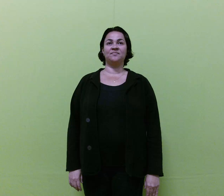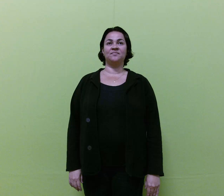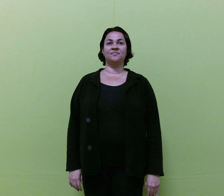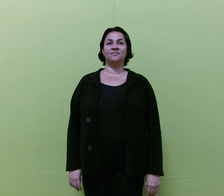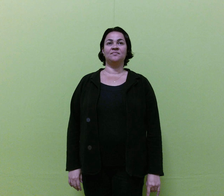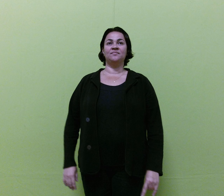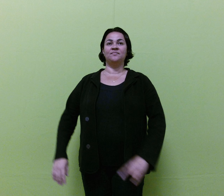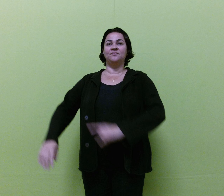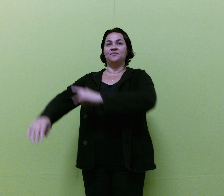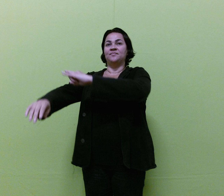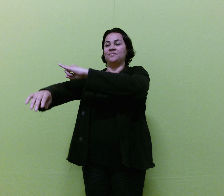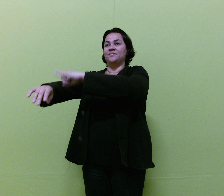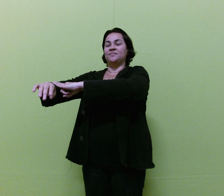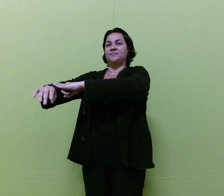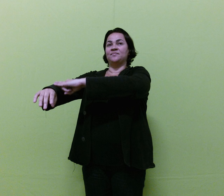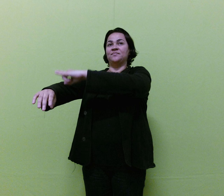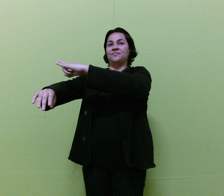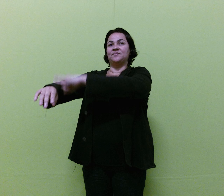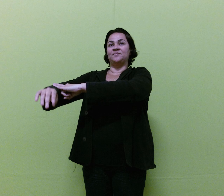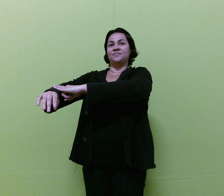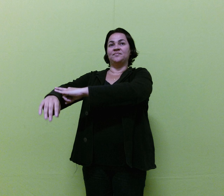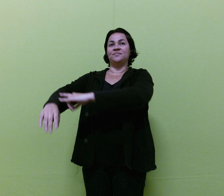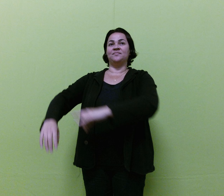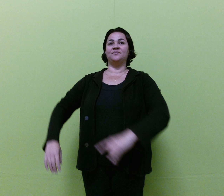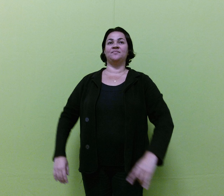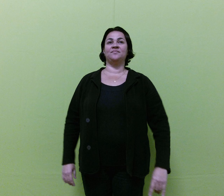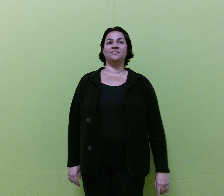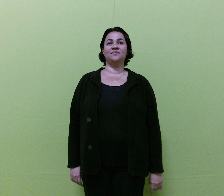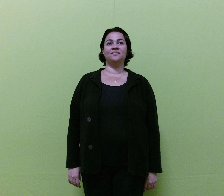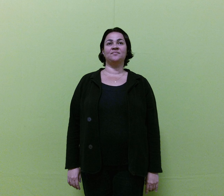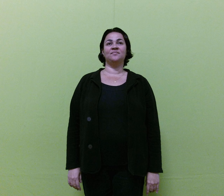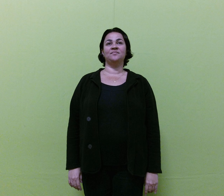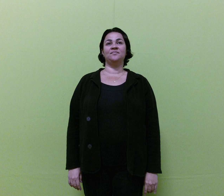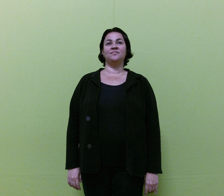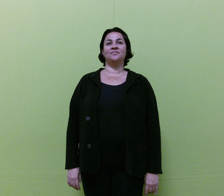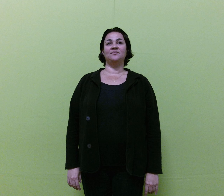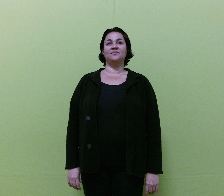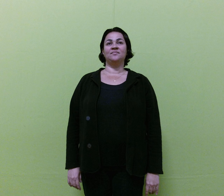banheiro